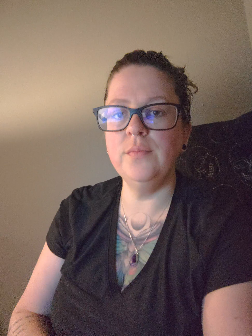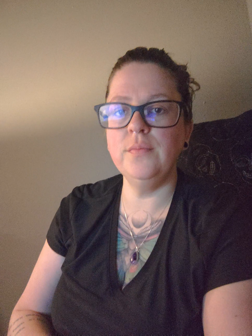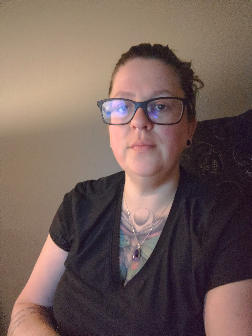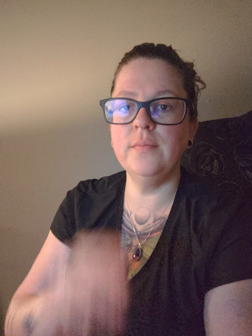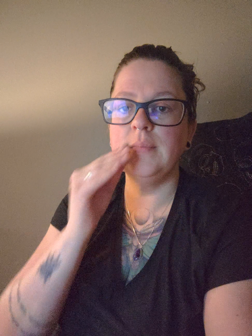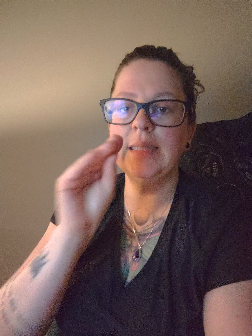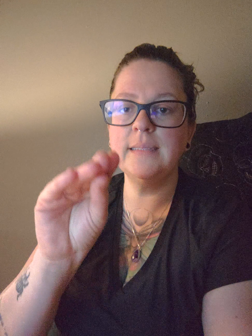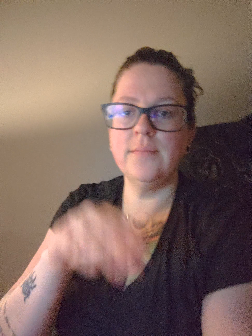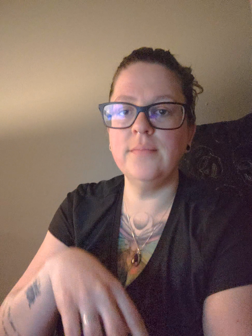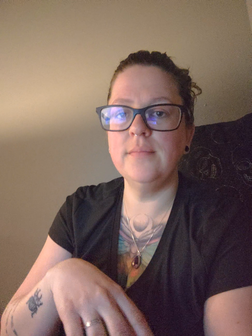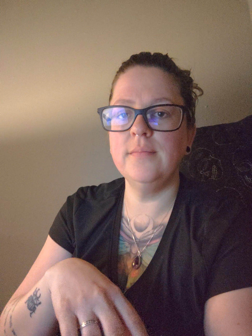kiss